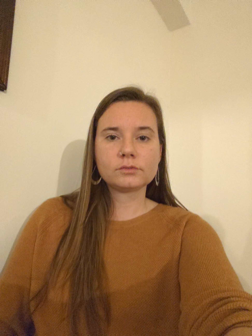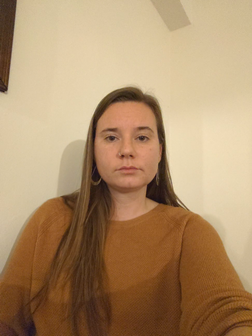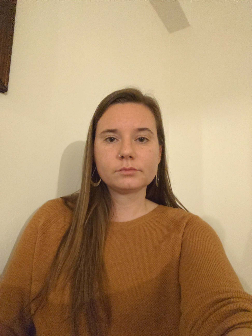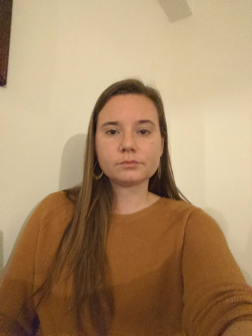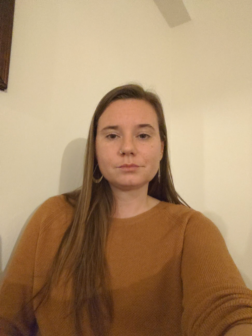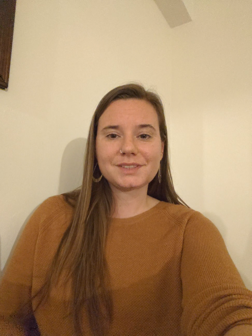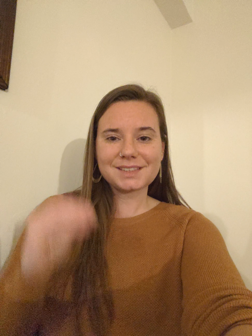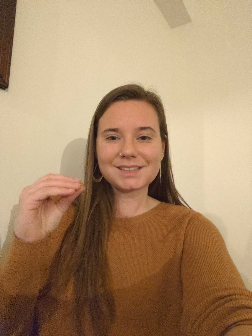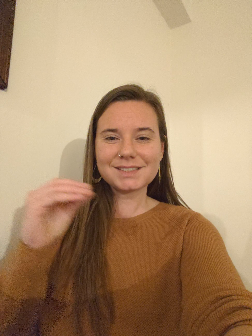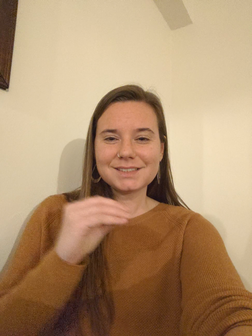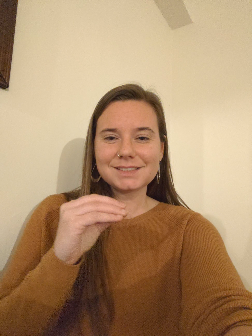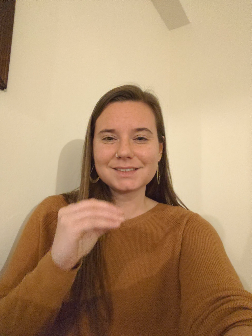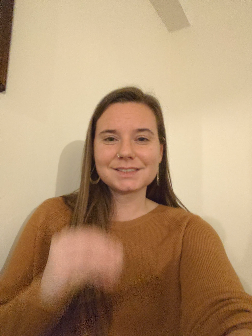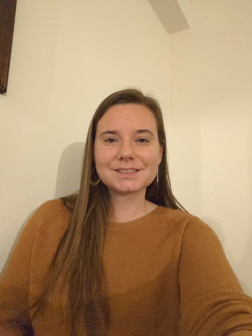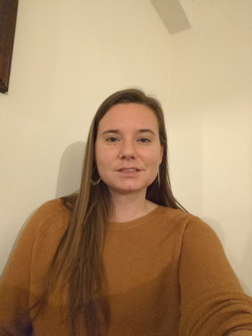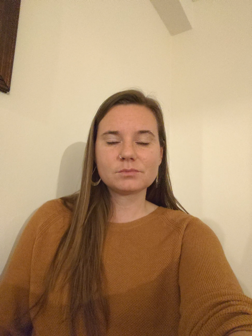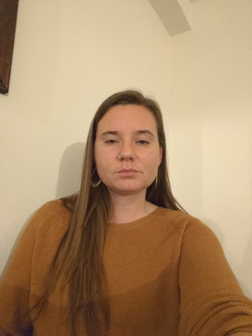kiss